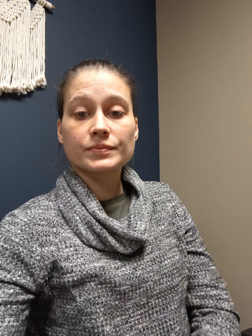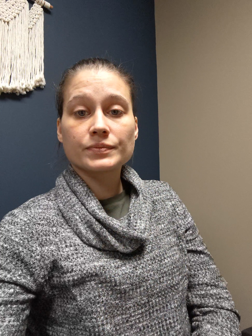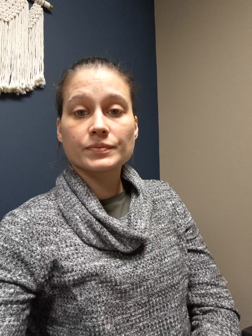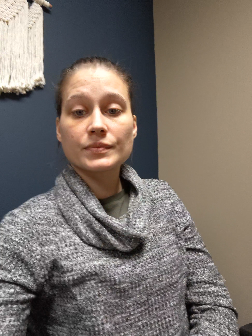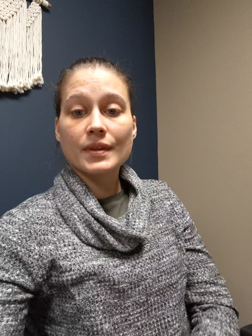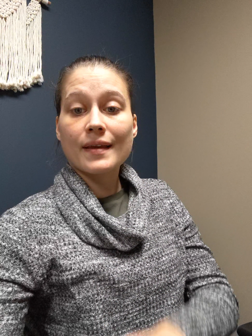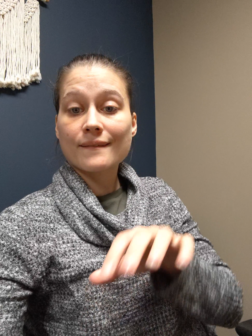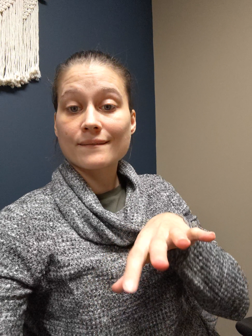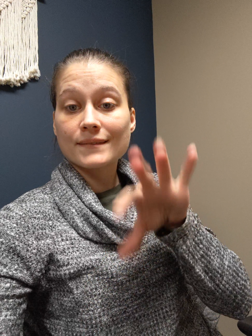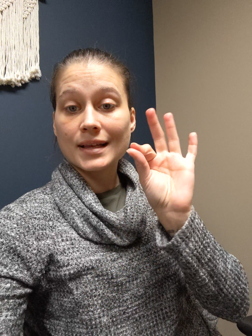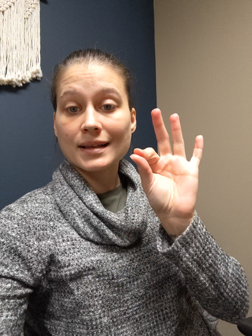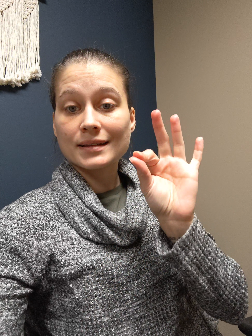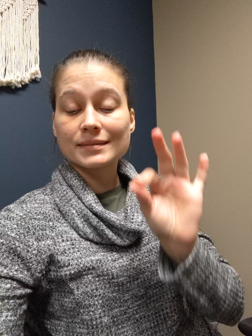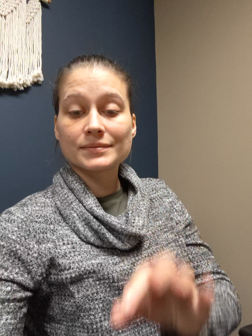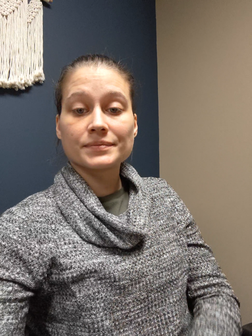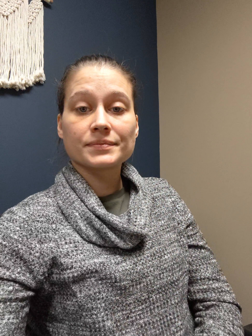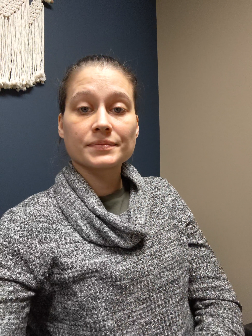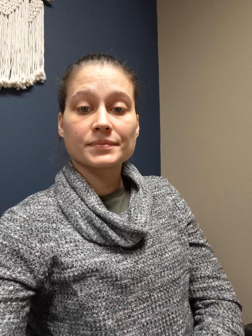find